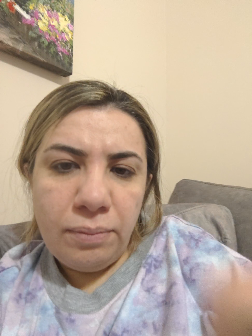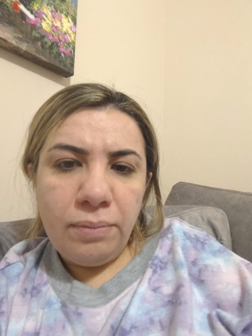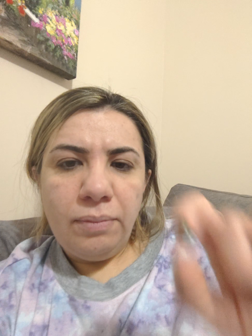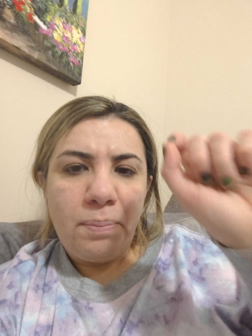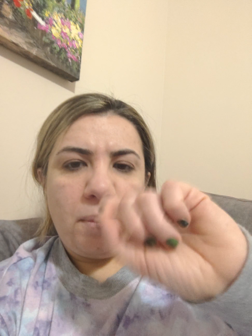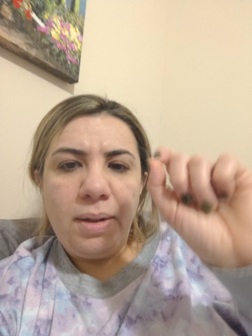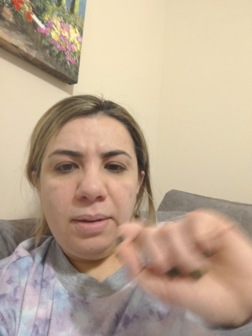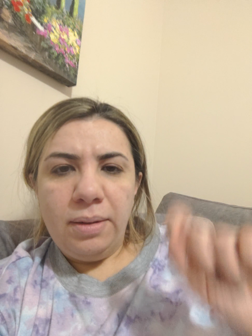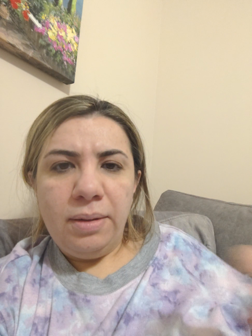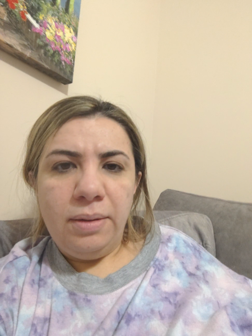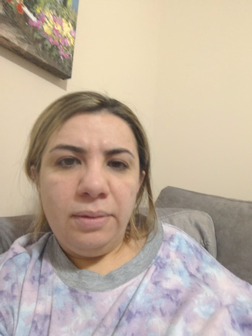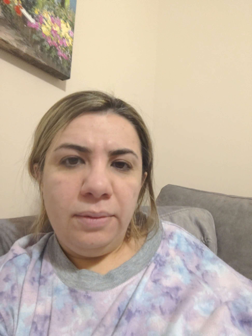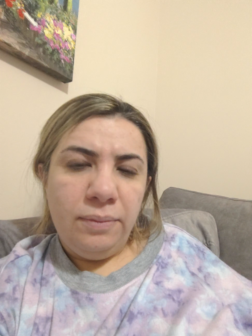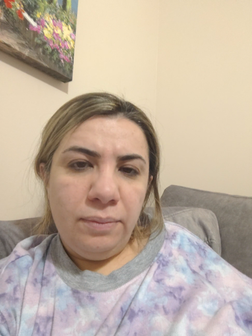pen